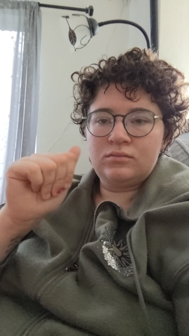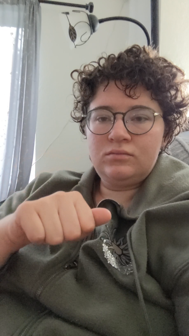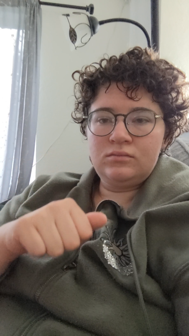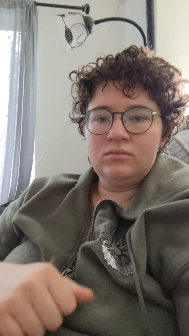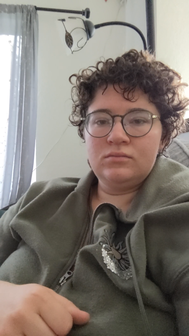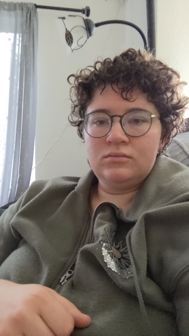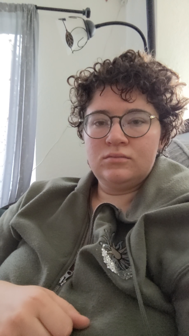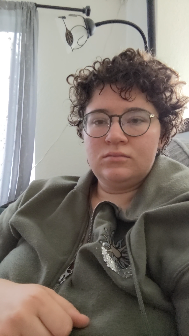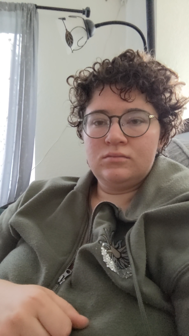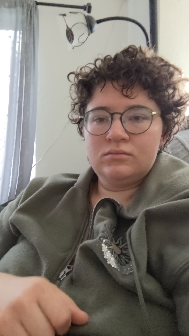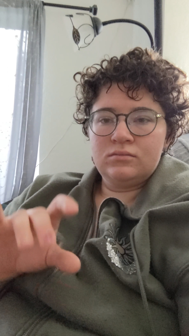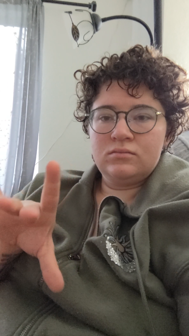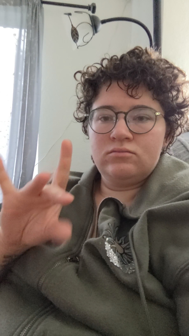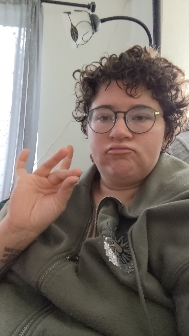pick